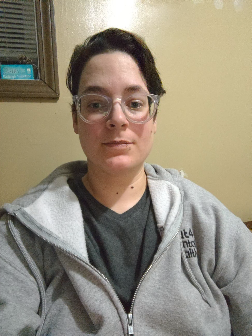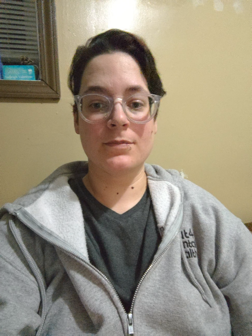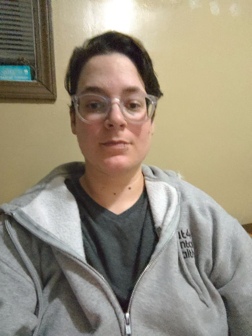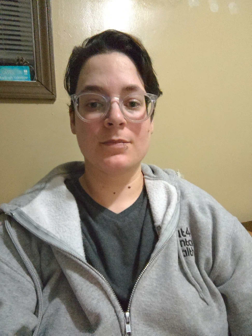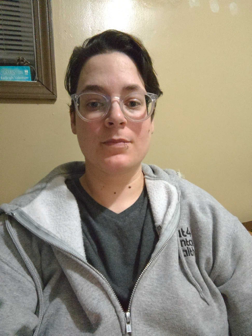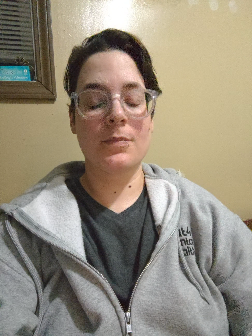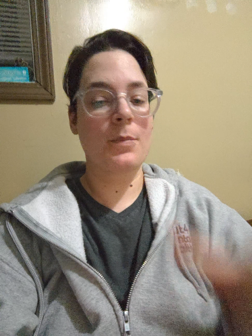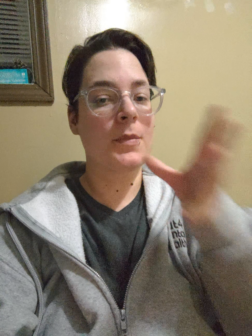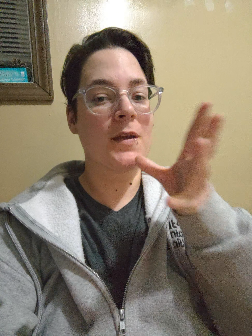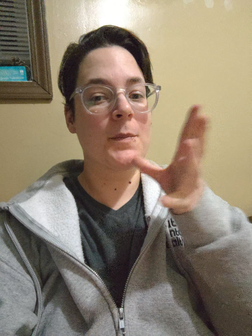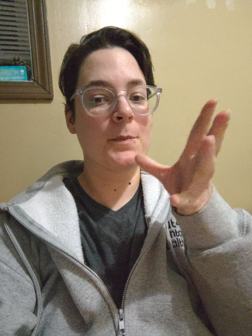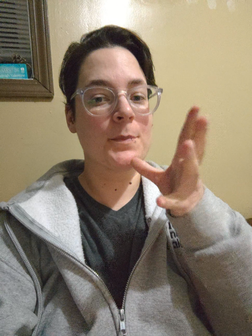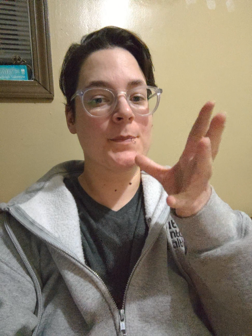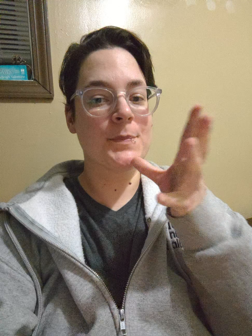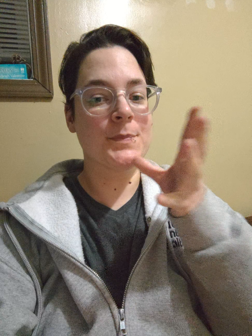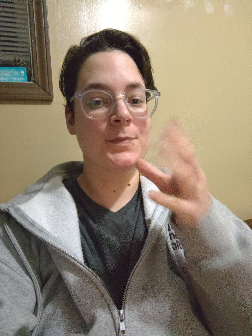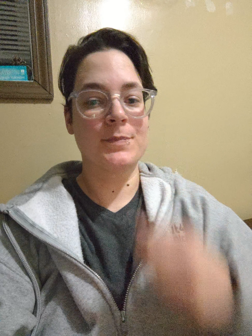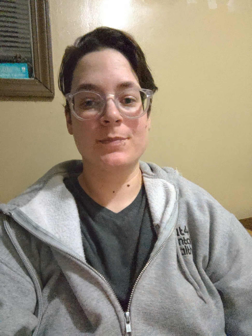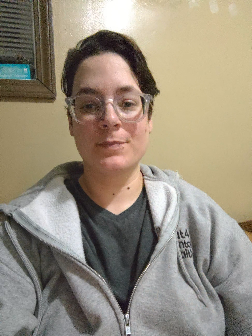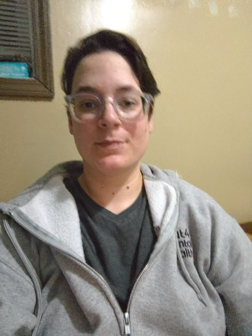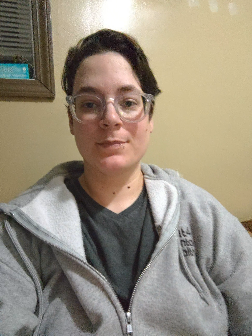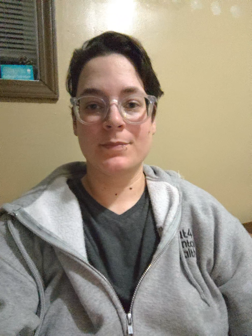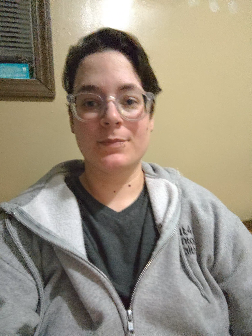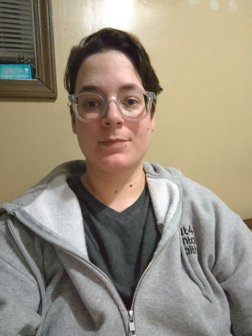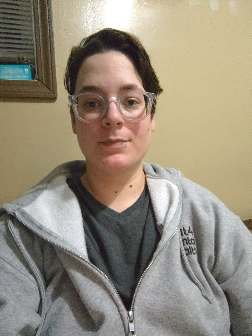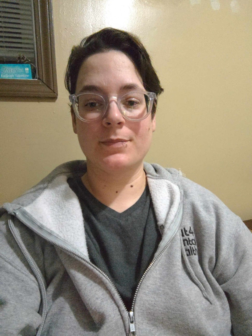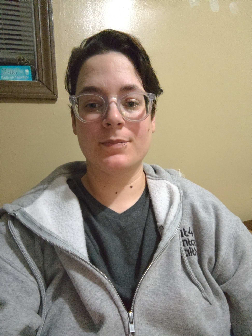mom